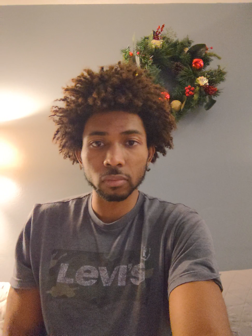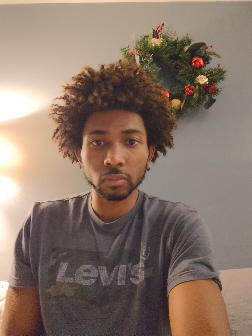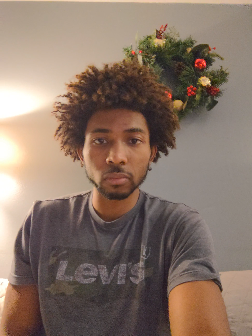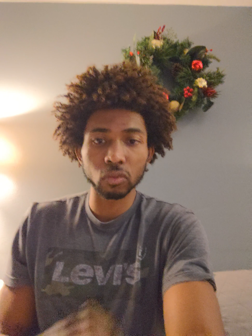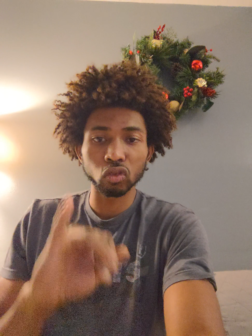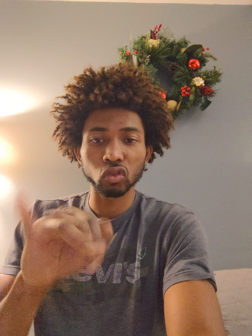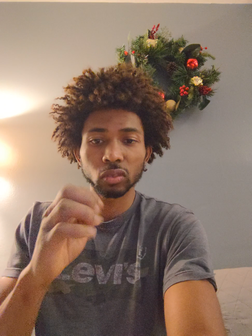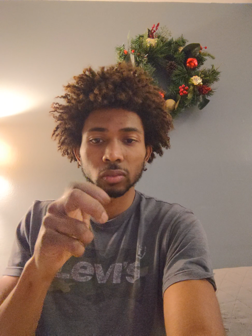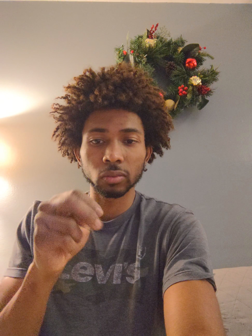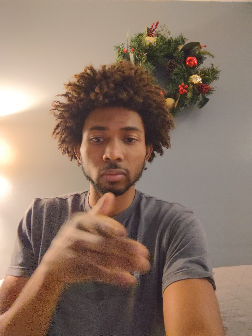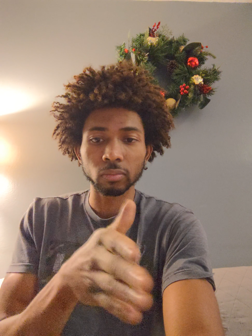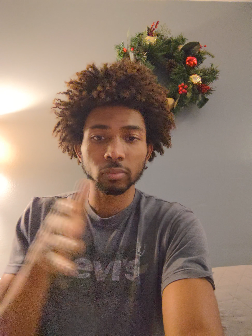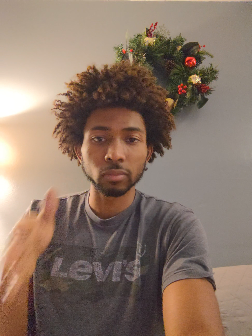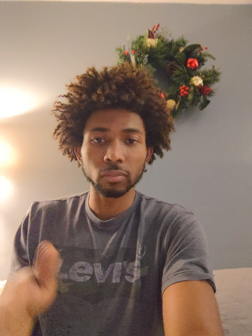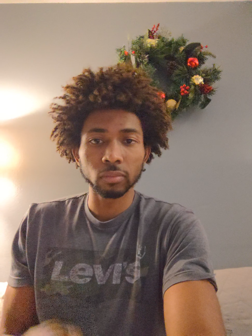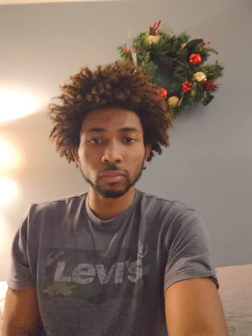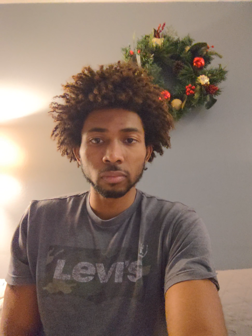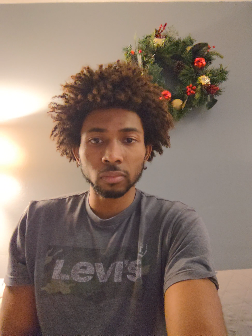jeans